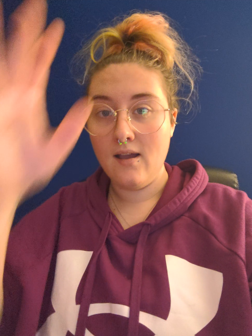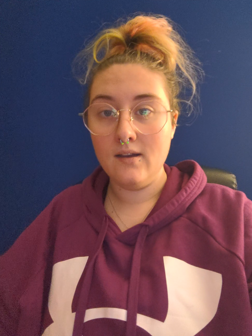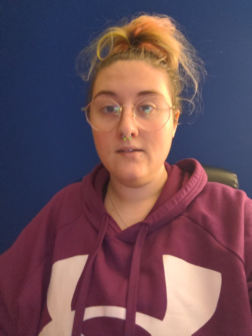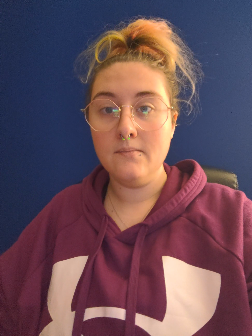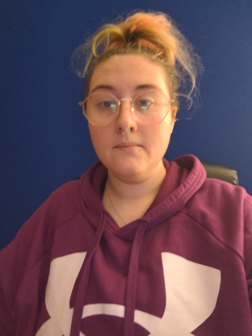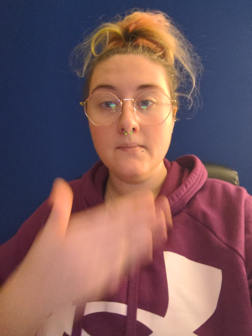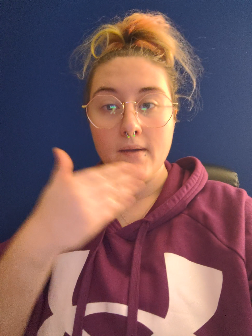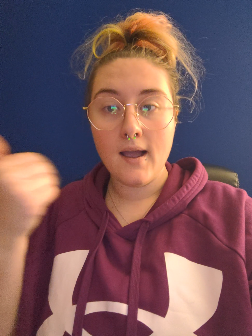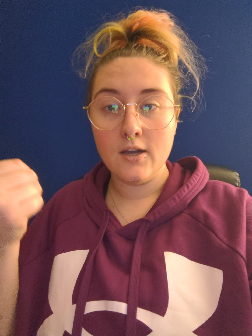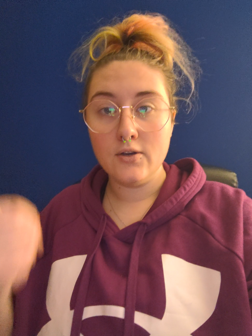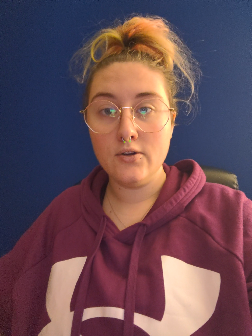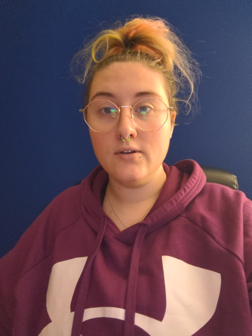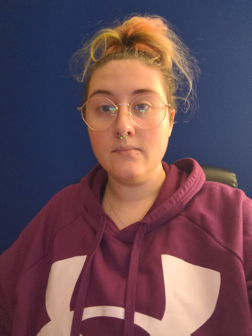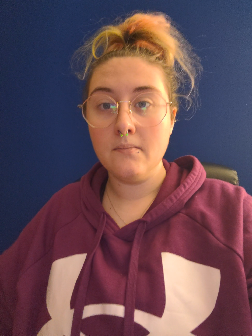better